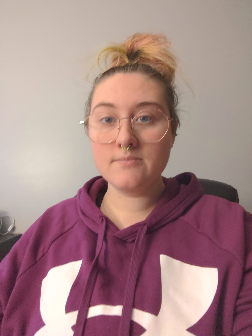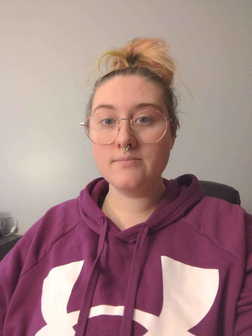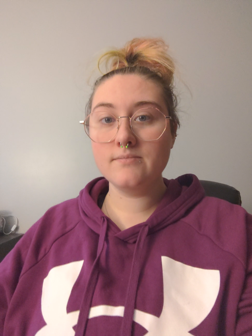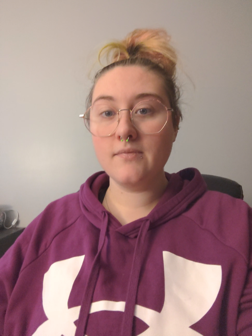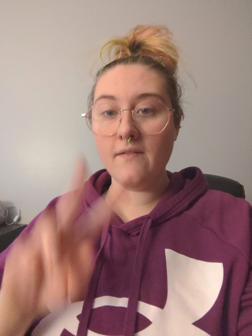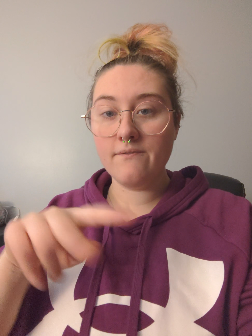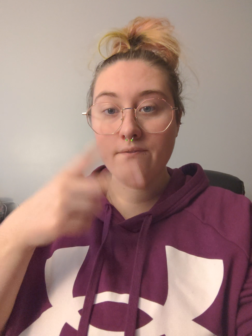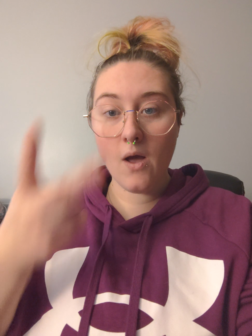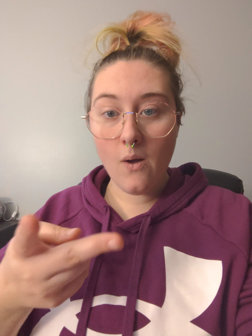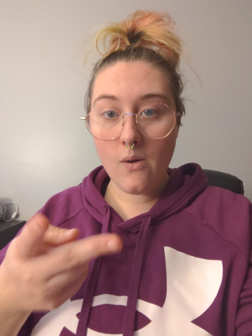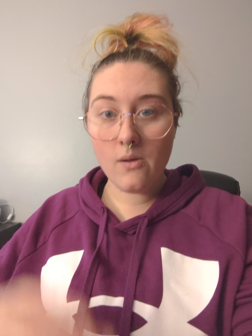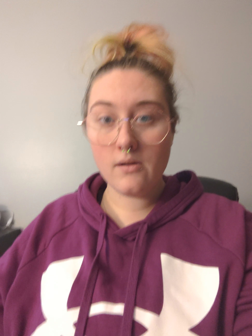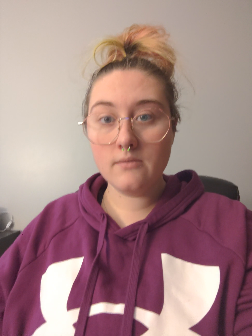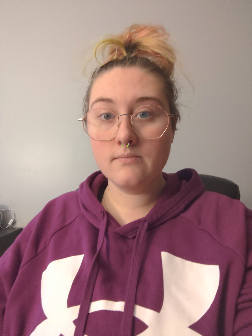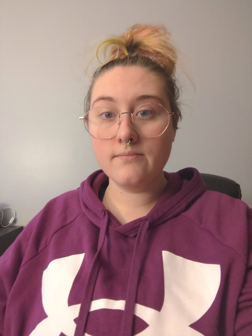fall